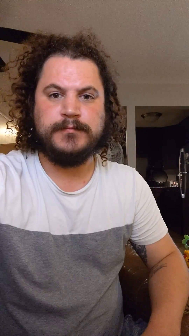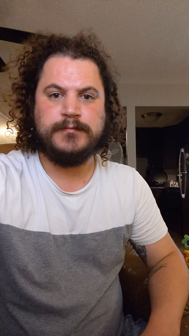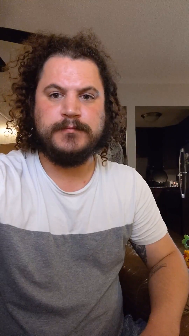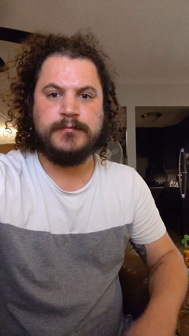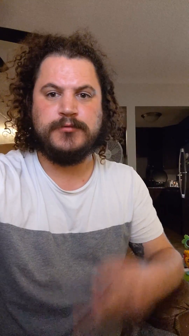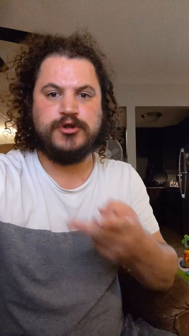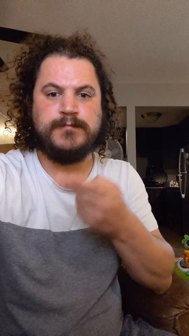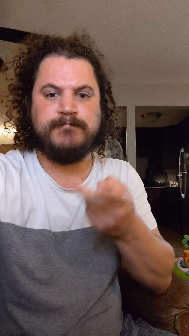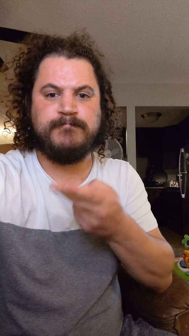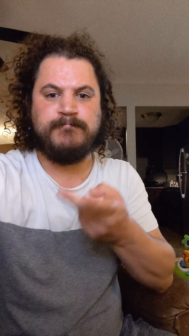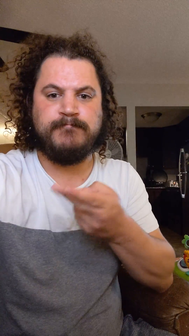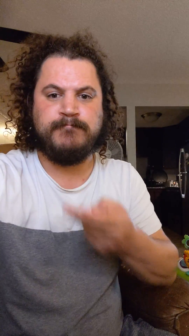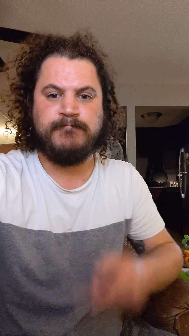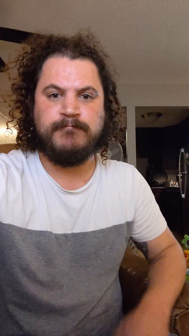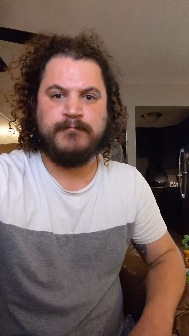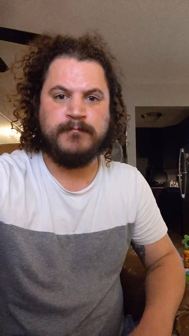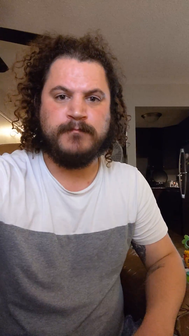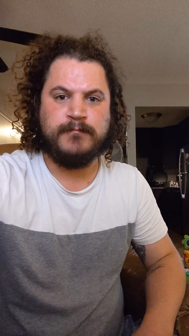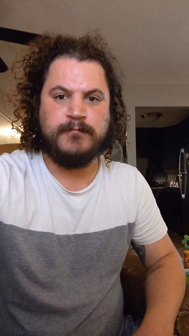sheep